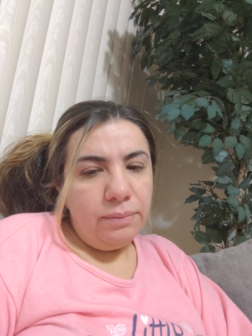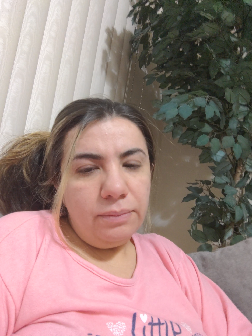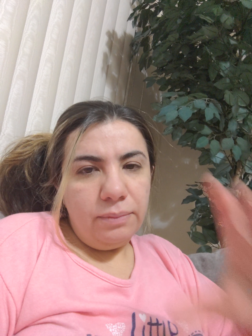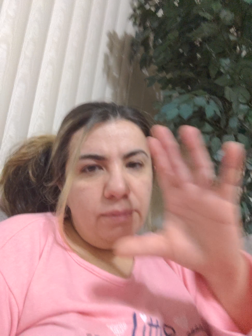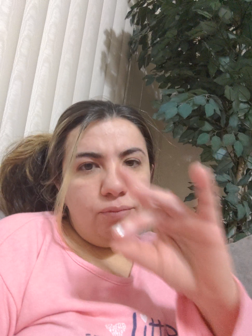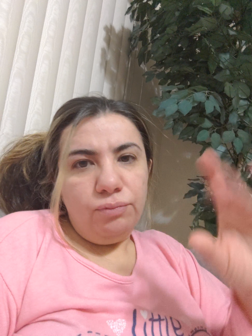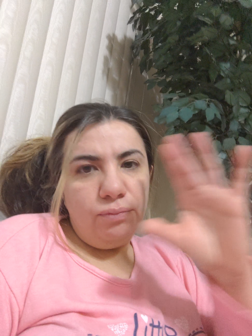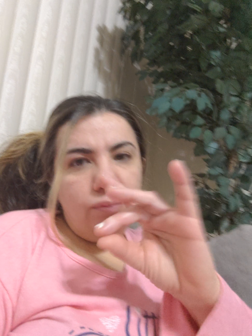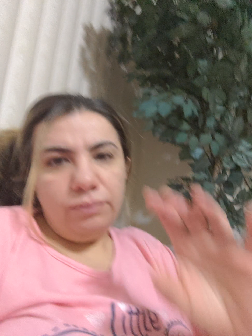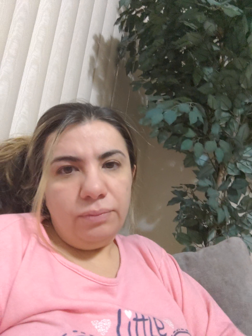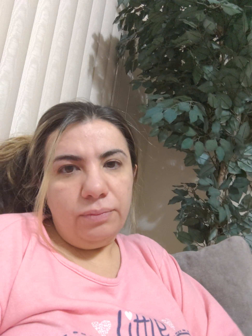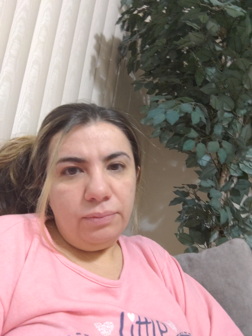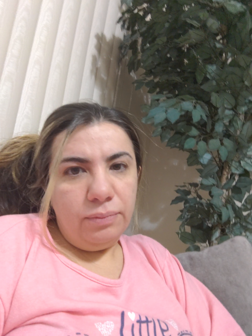story